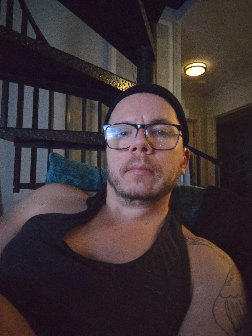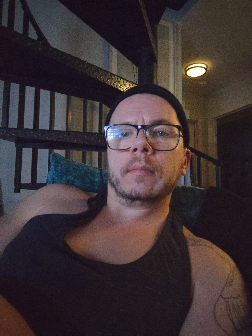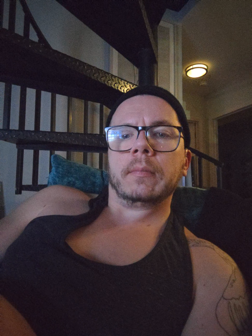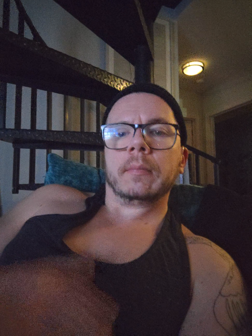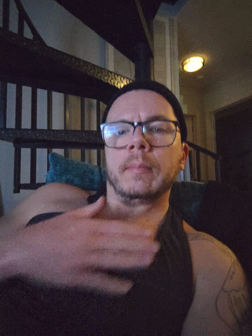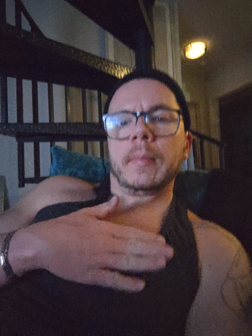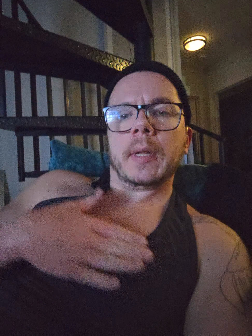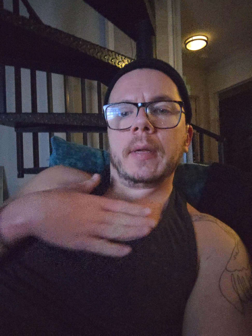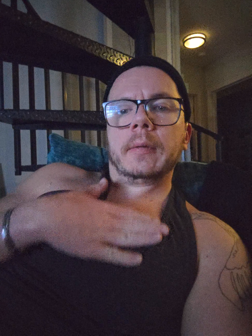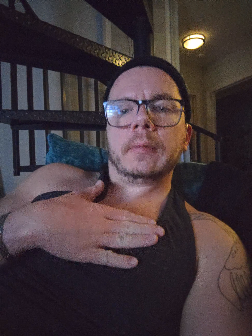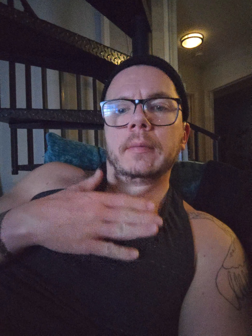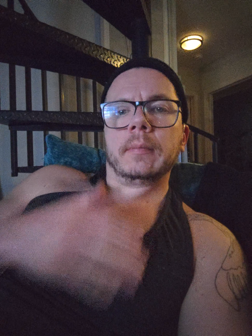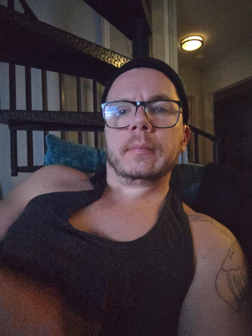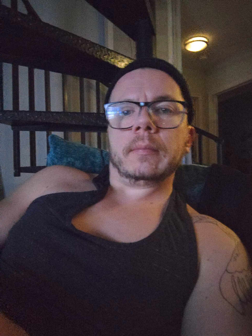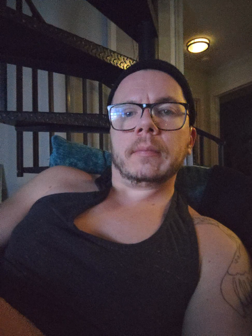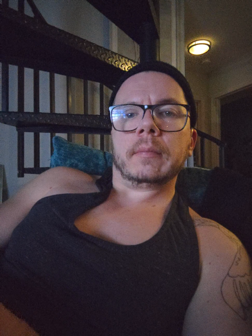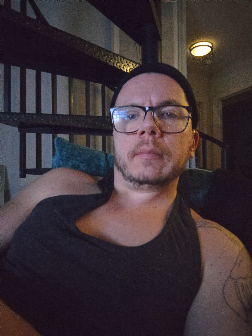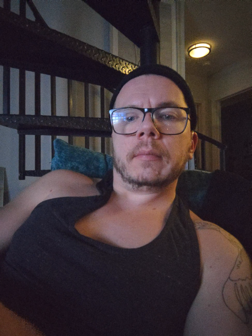please